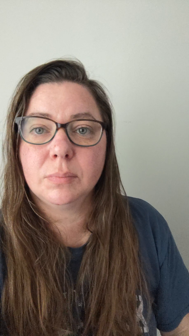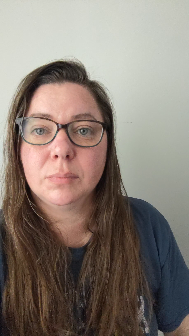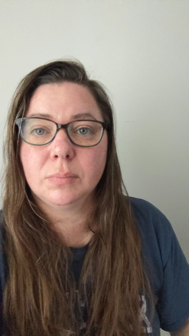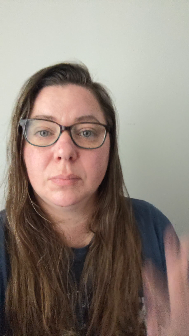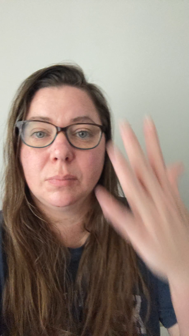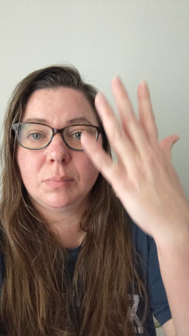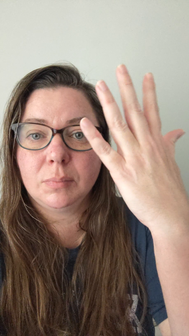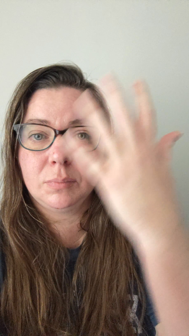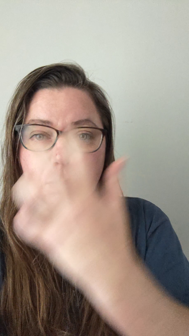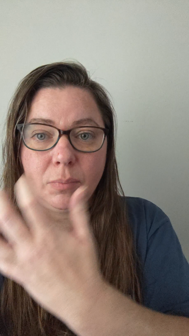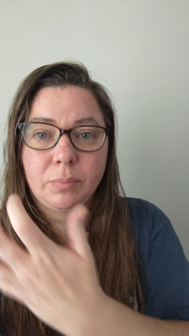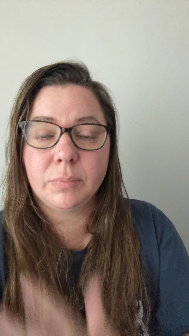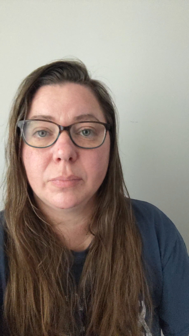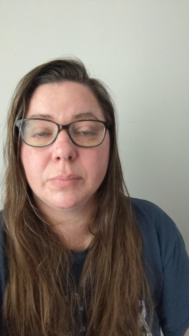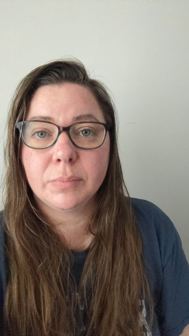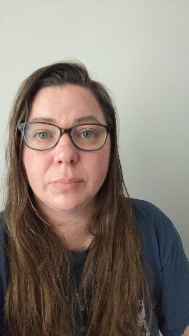dark